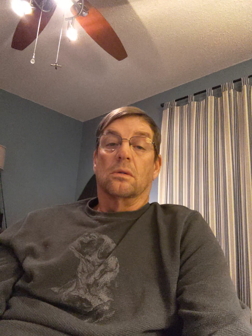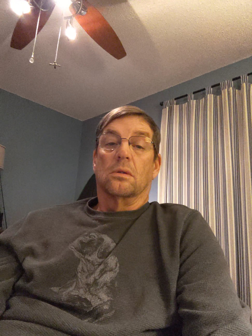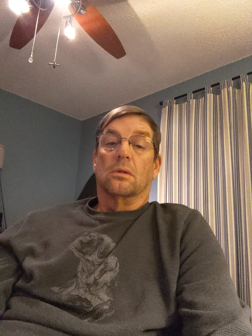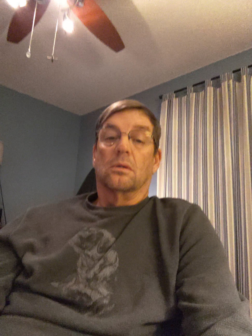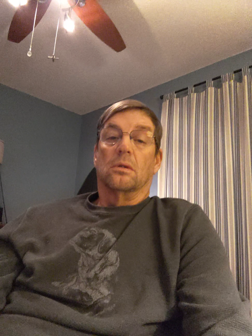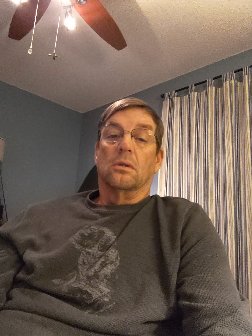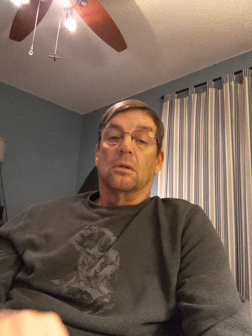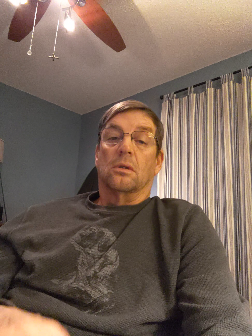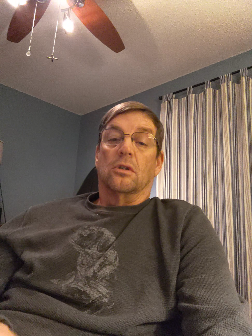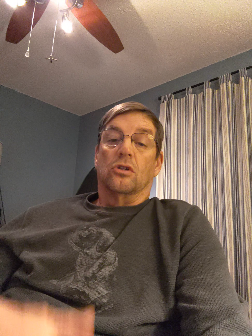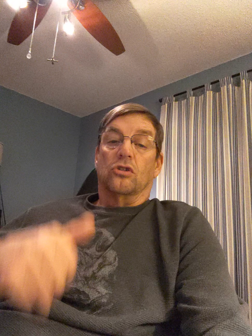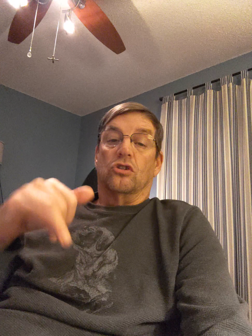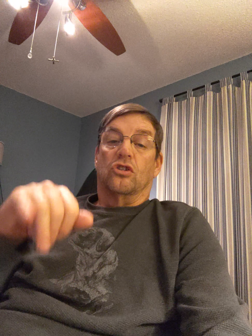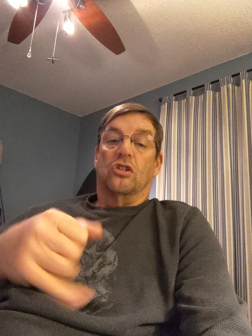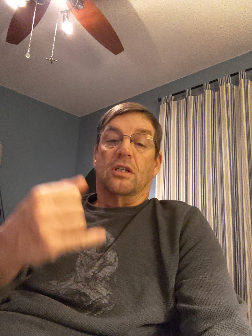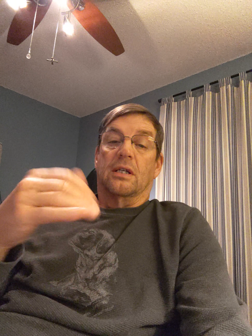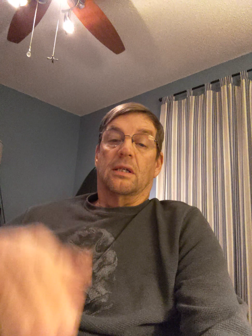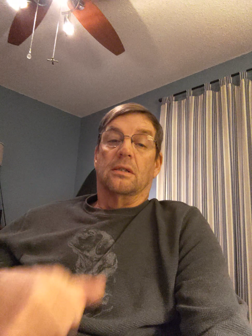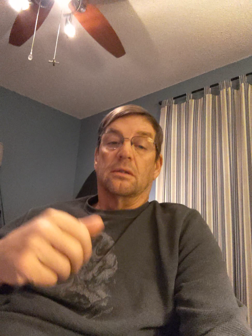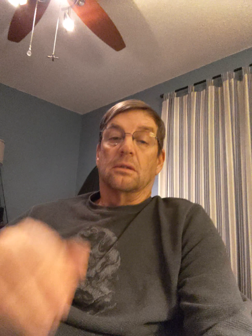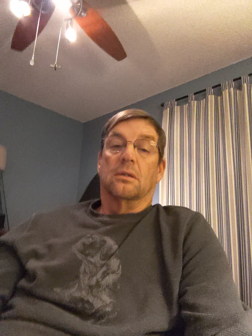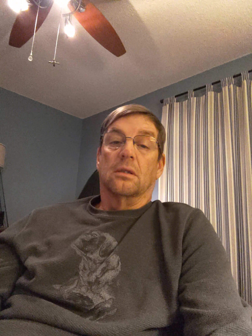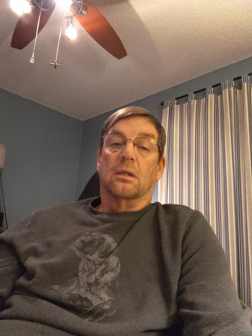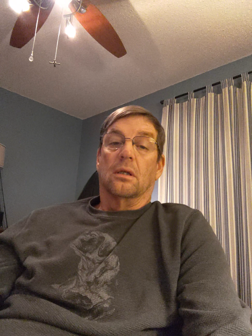jeans